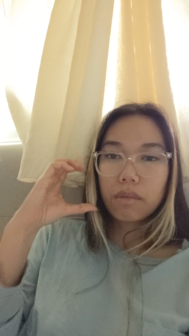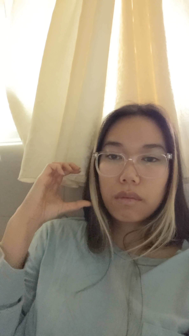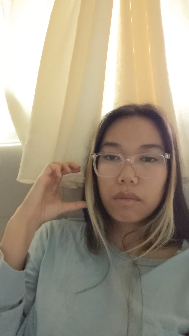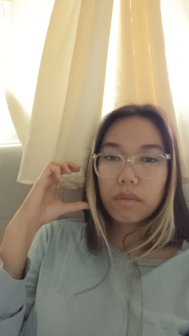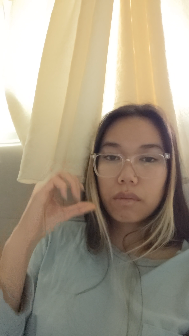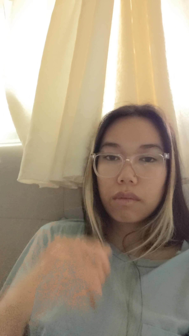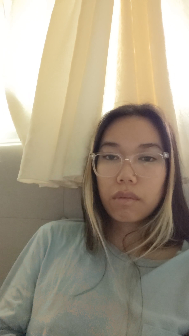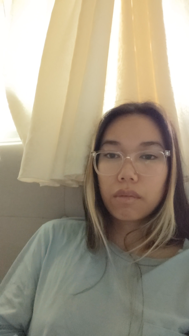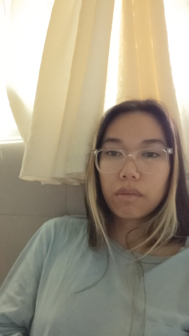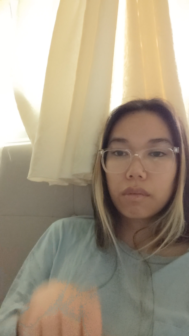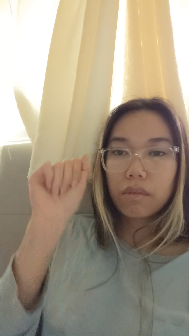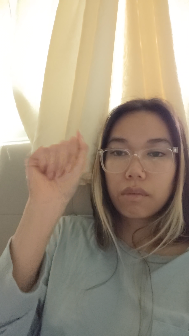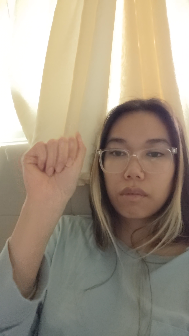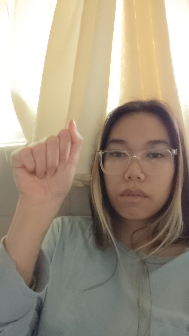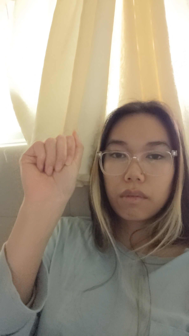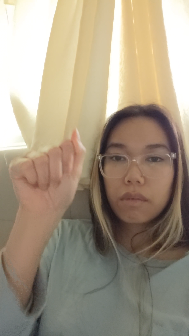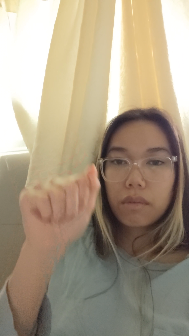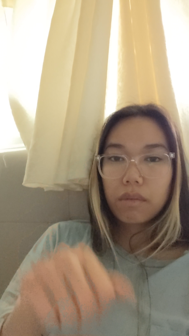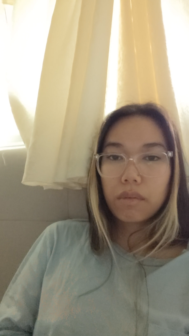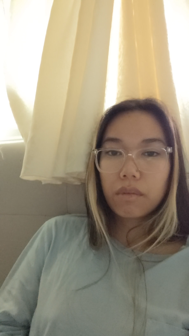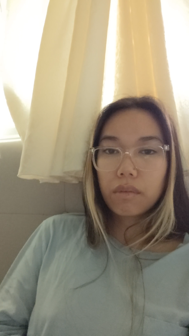knock